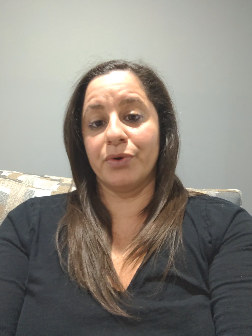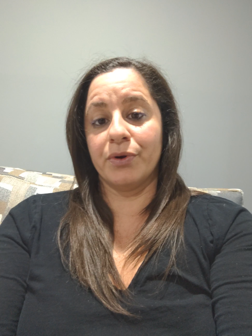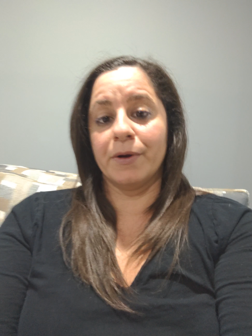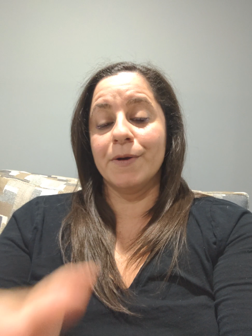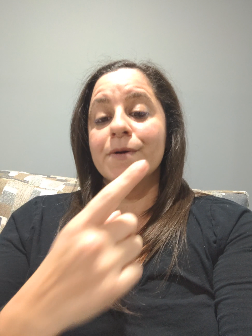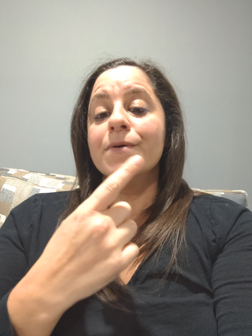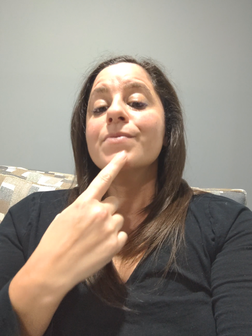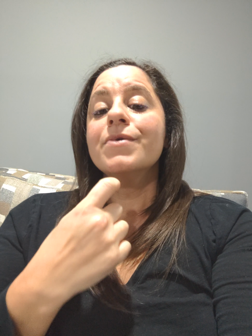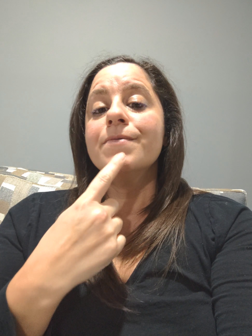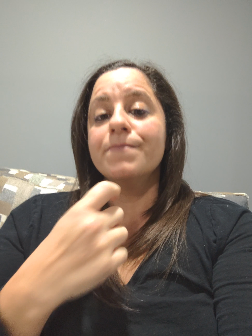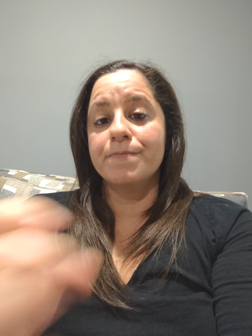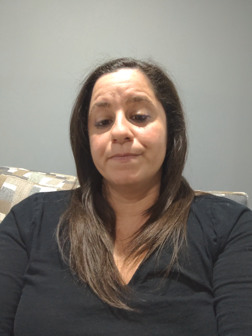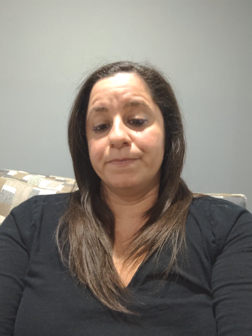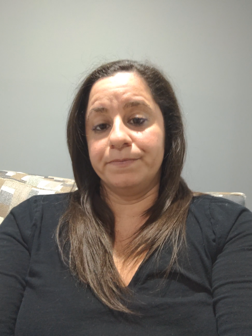red